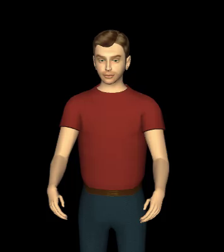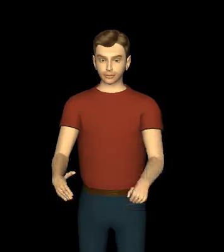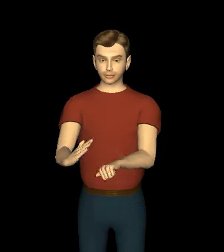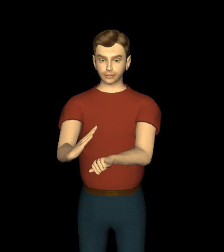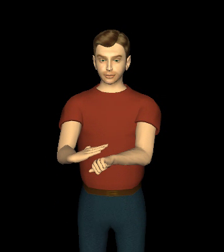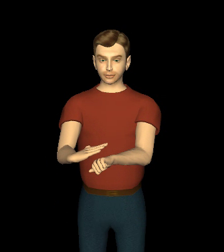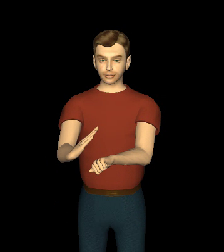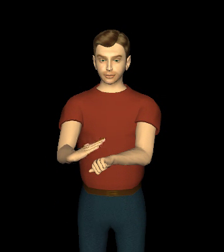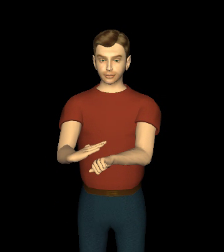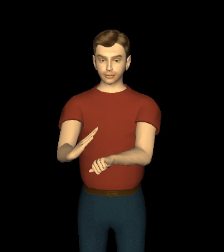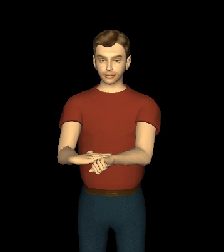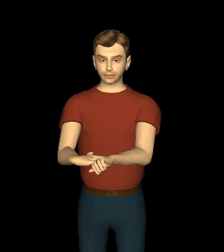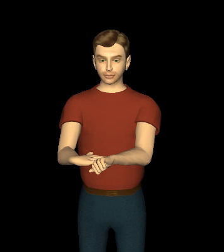يسار